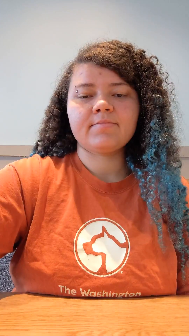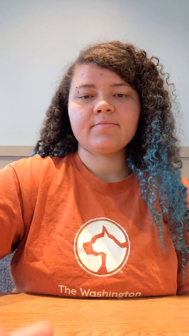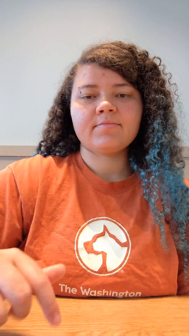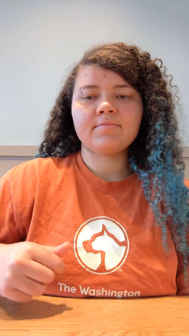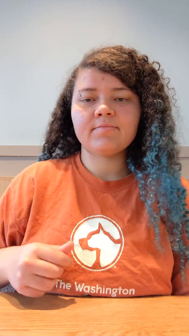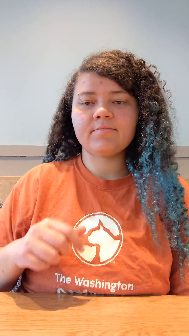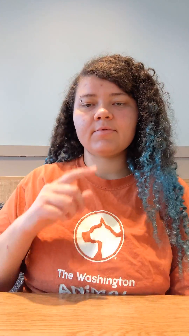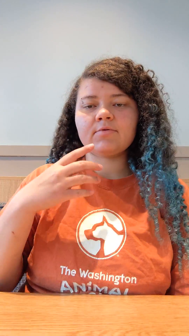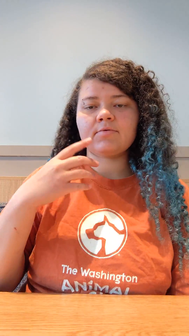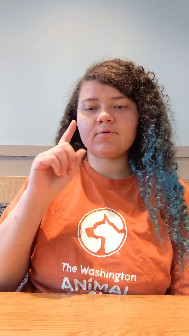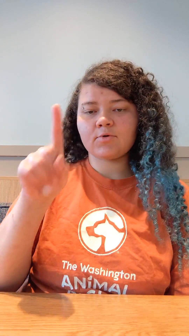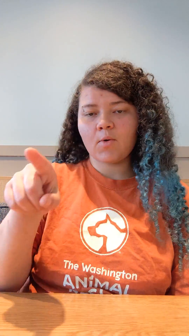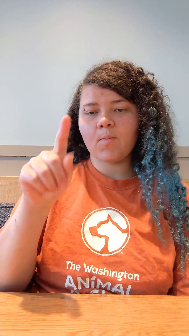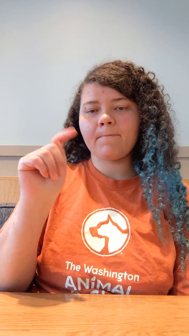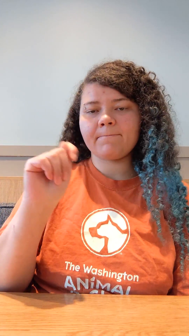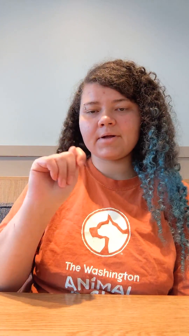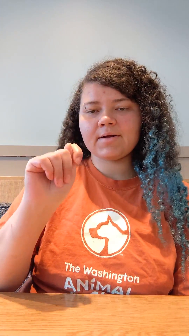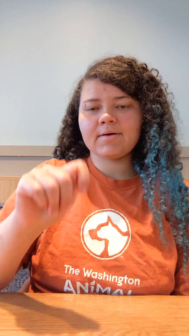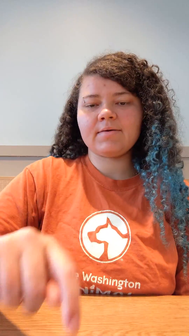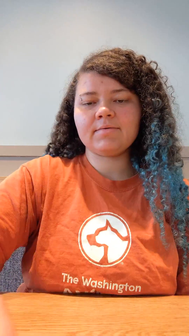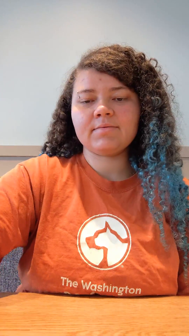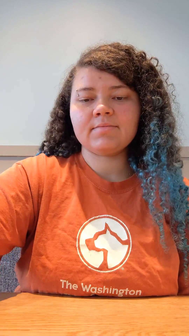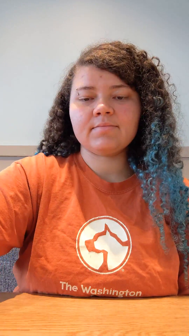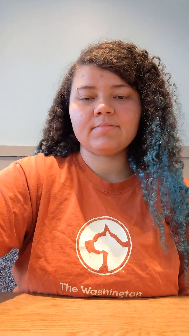go potty